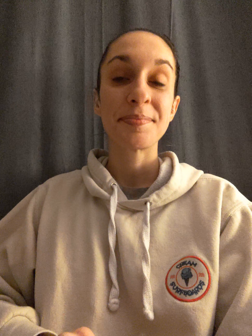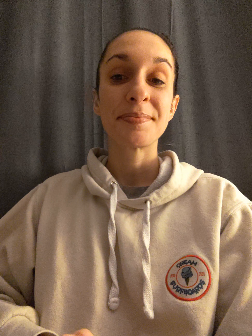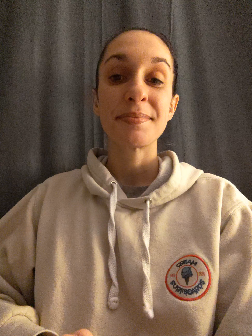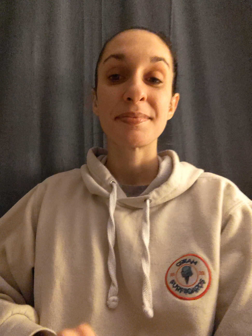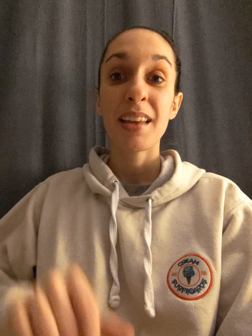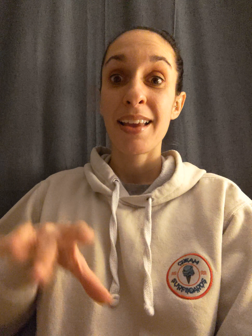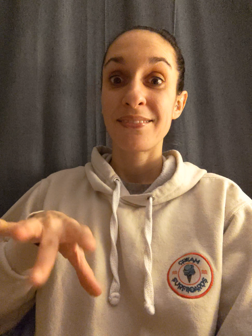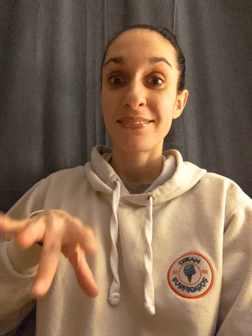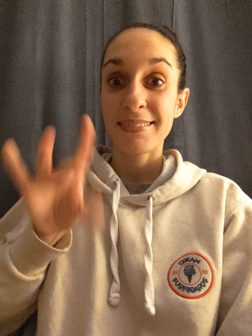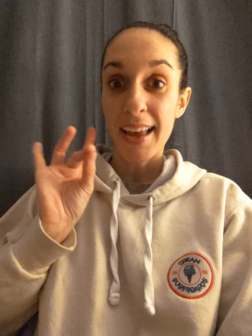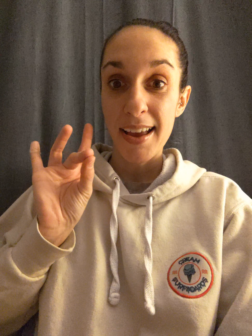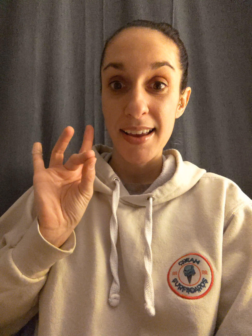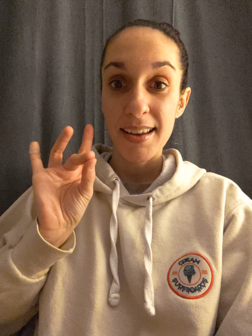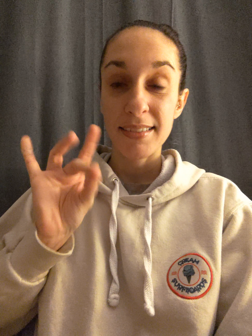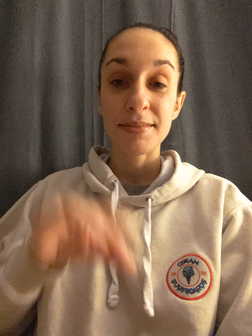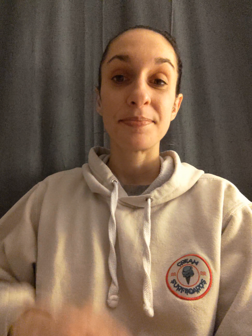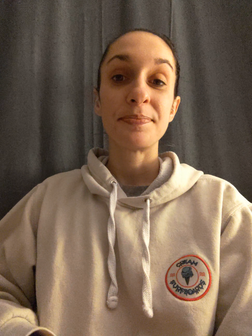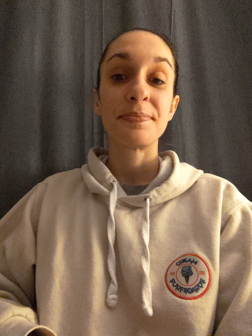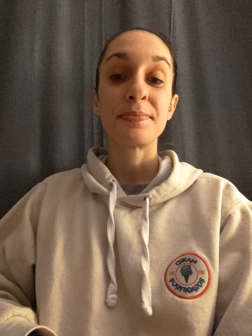find